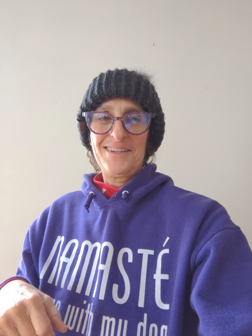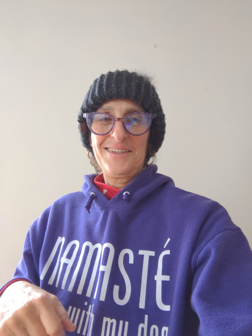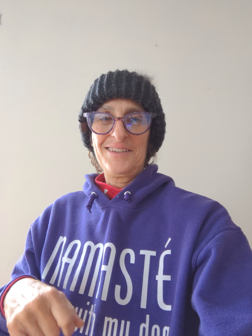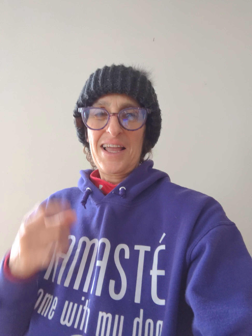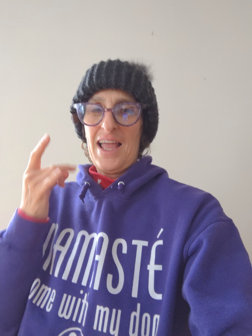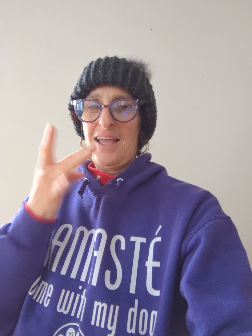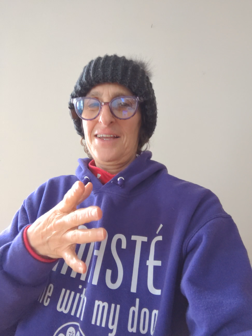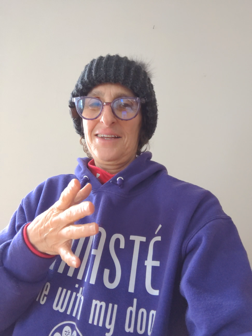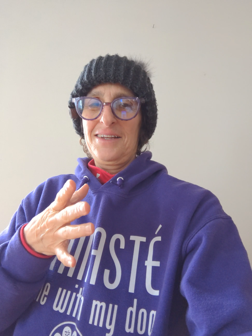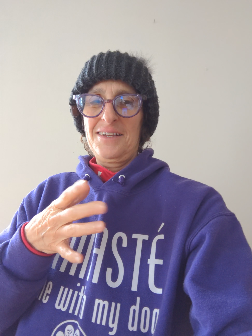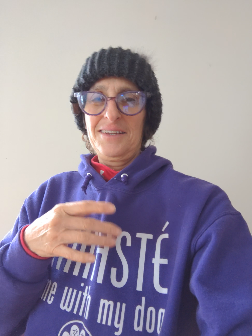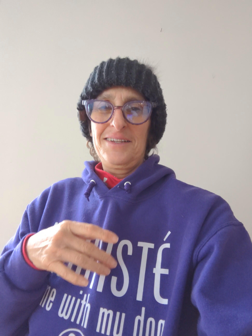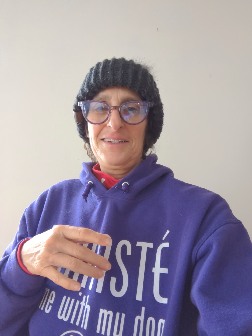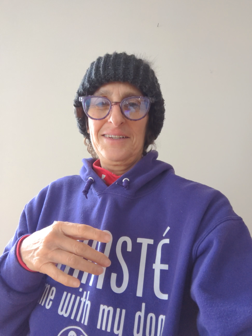hate